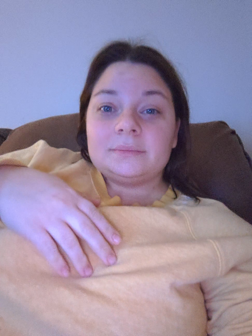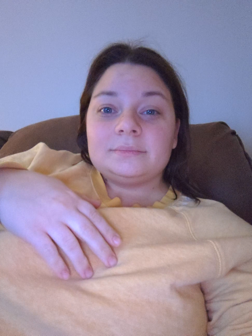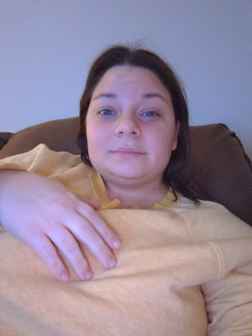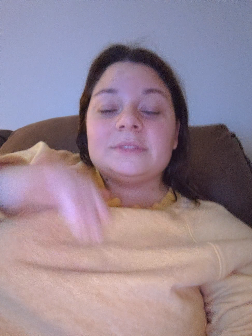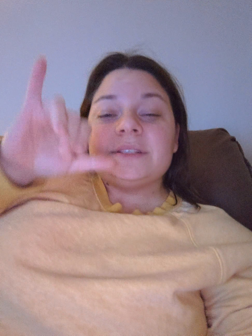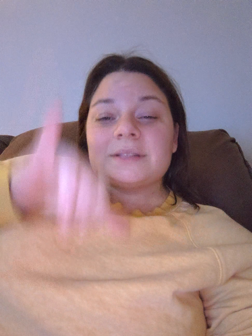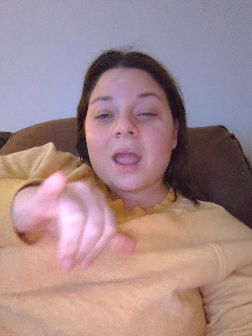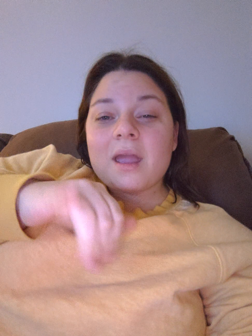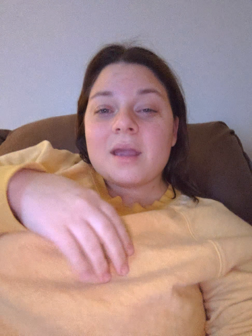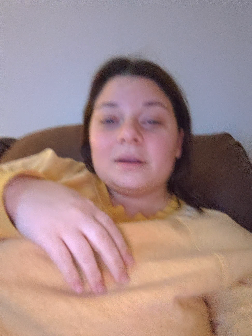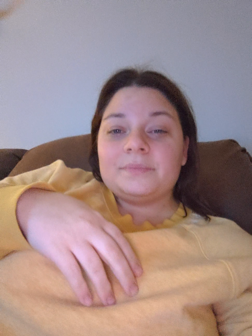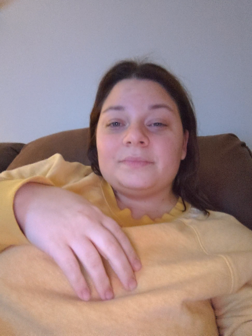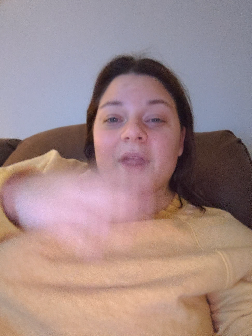stay